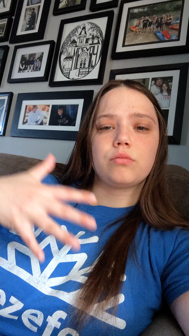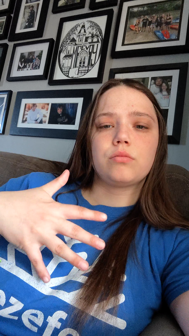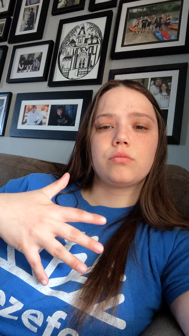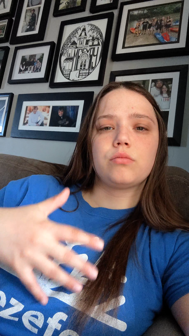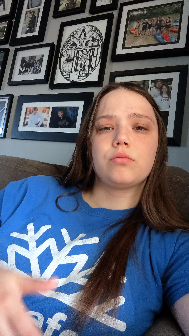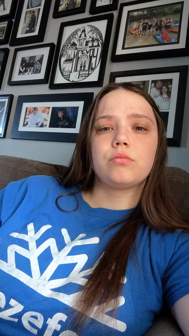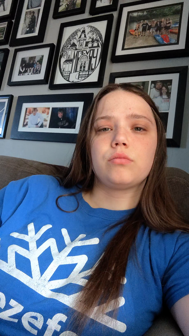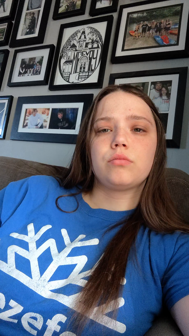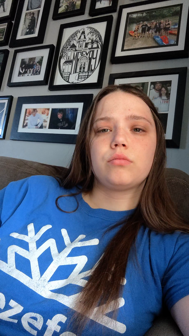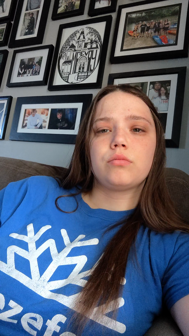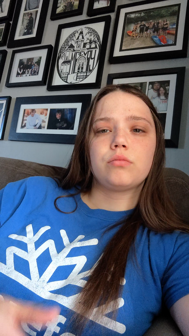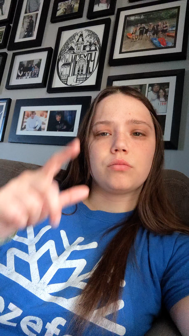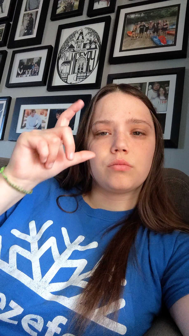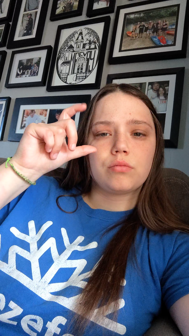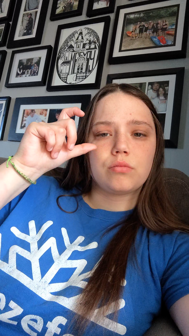camera